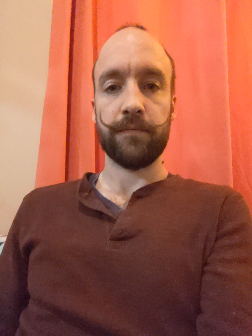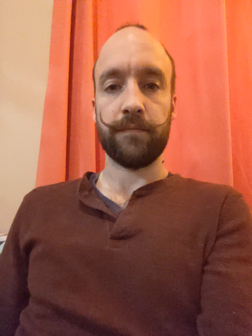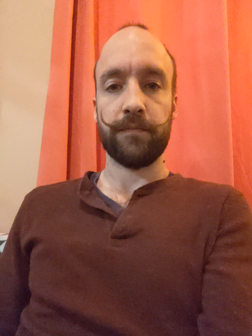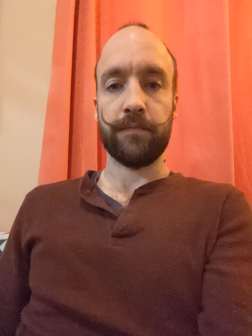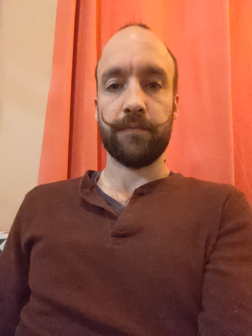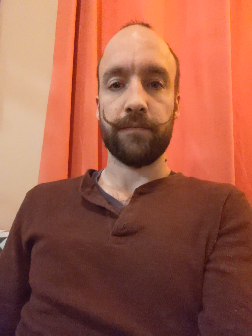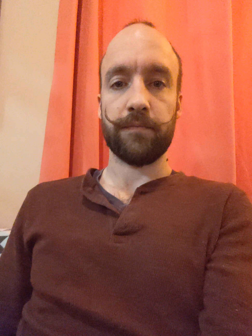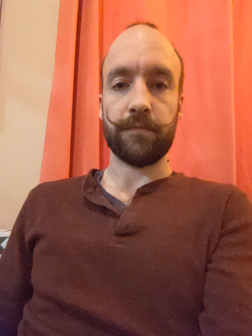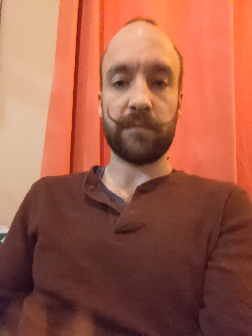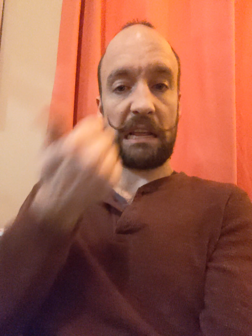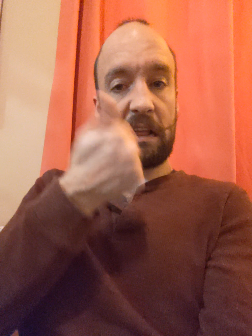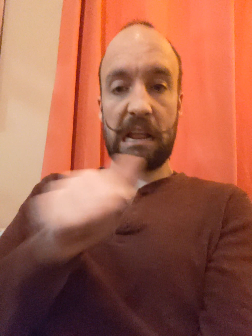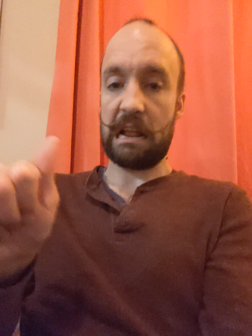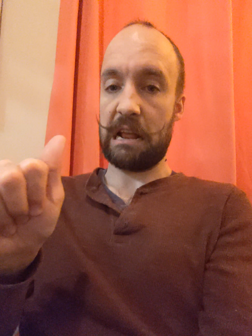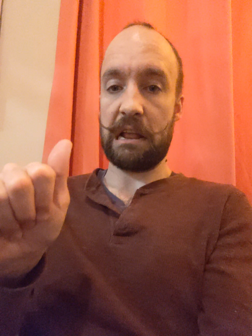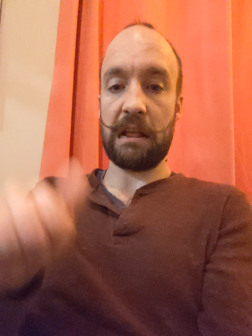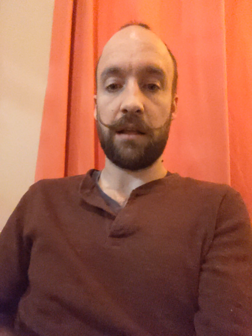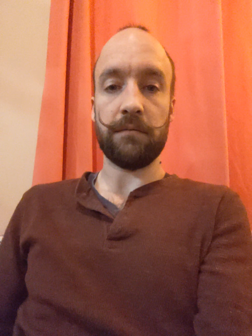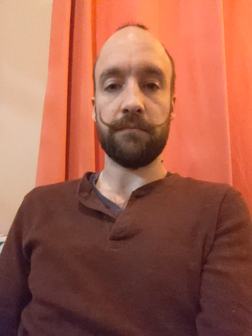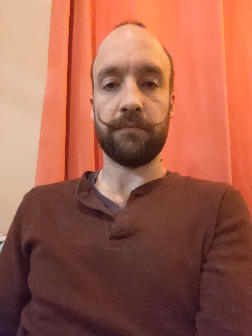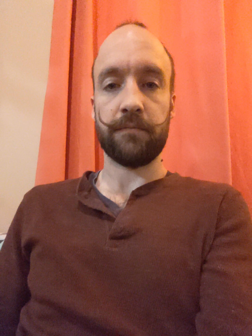any